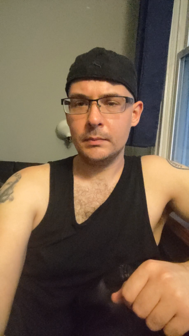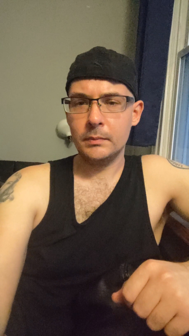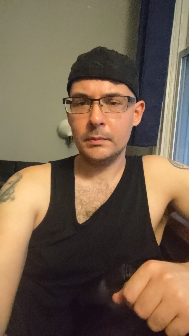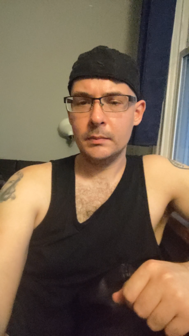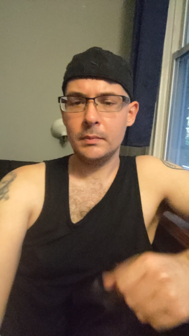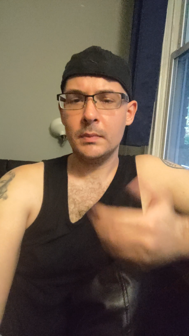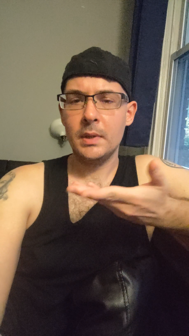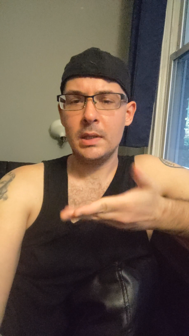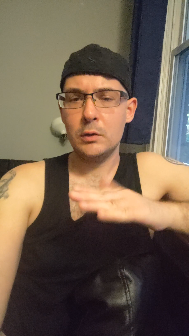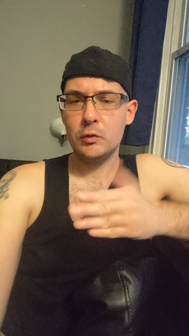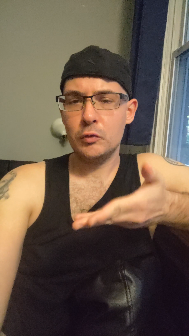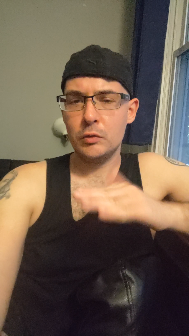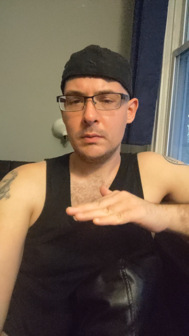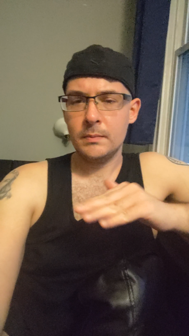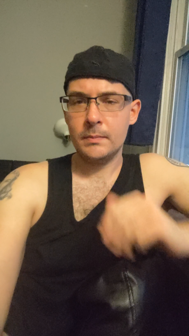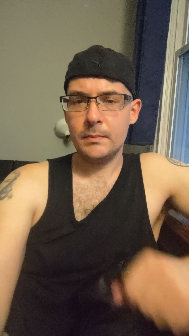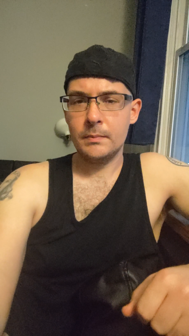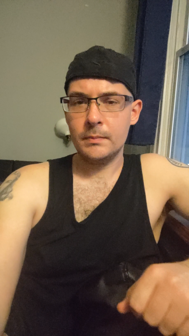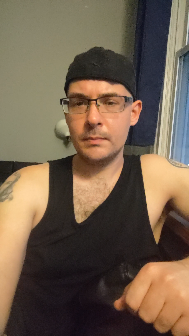kitchen